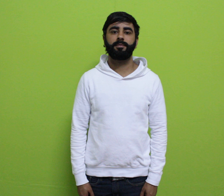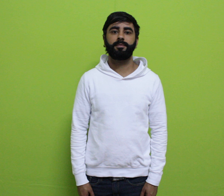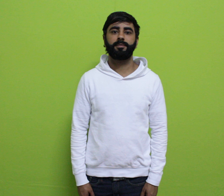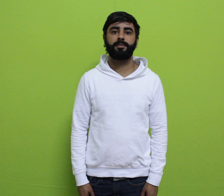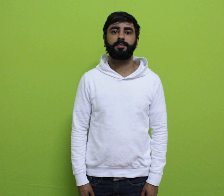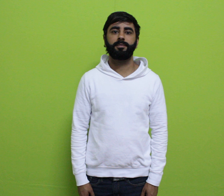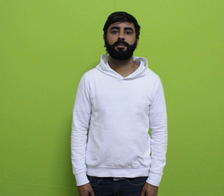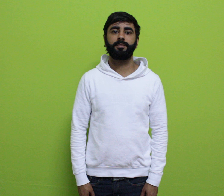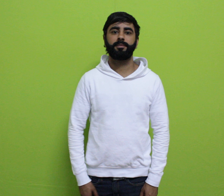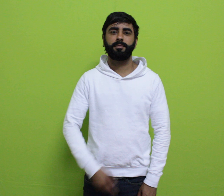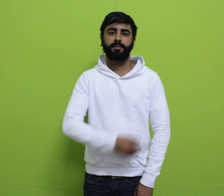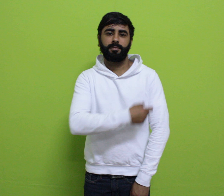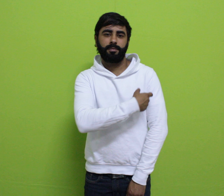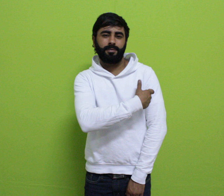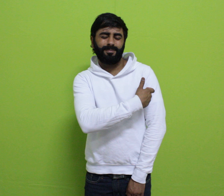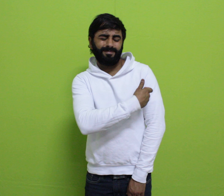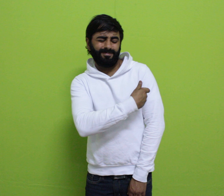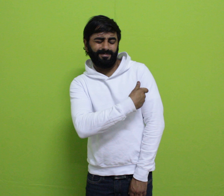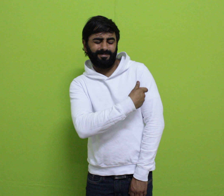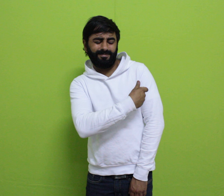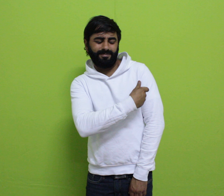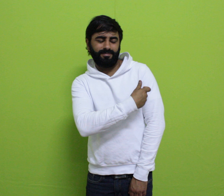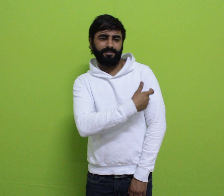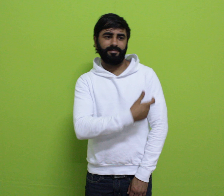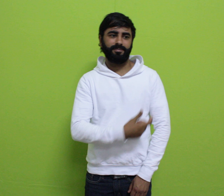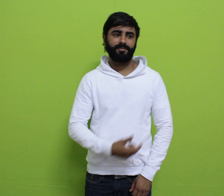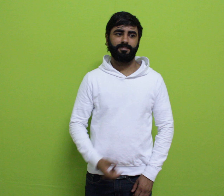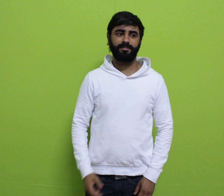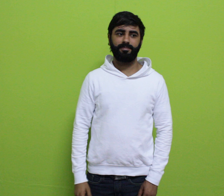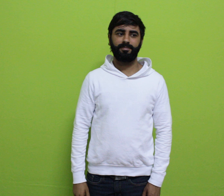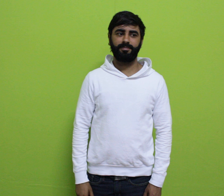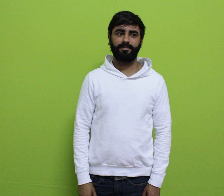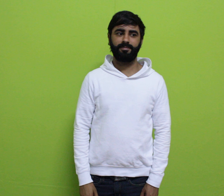vacina